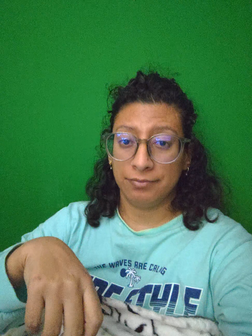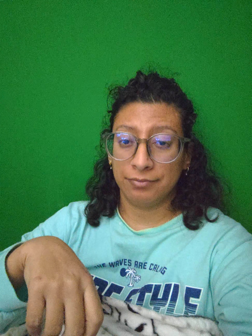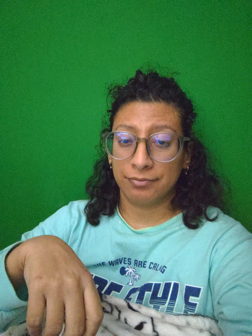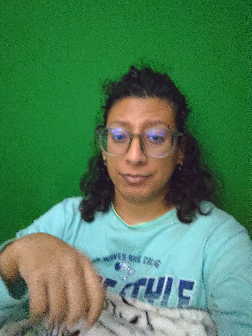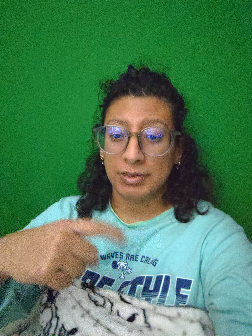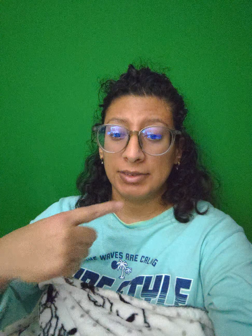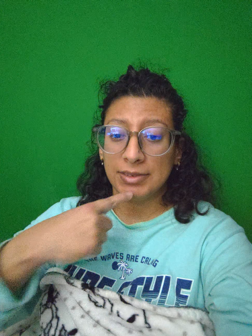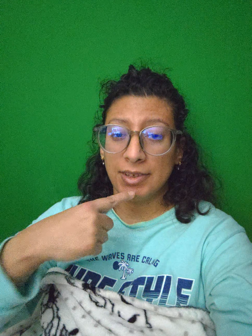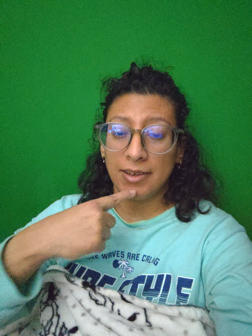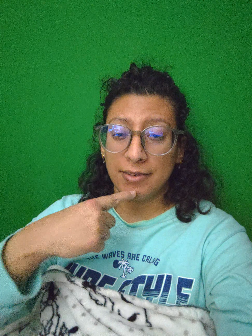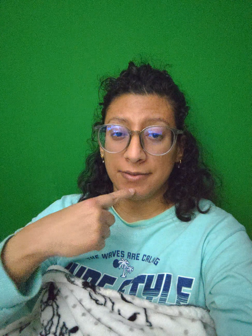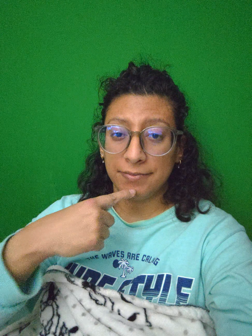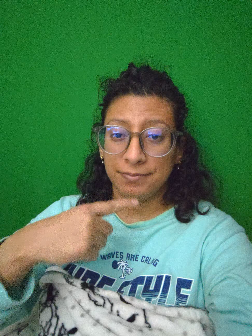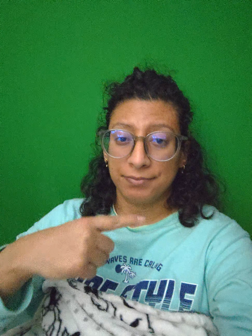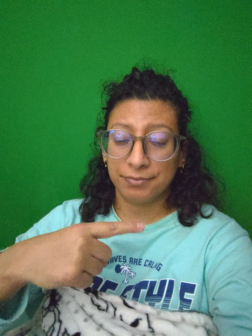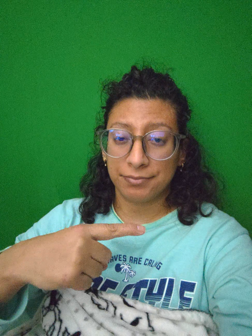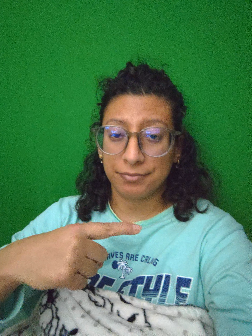say